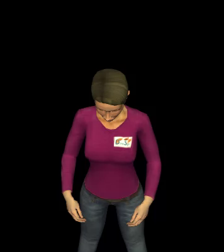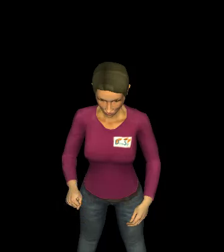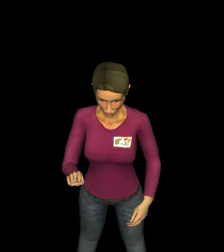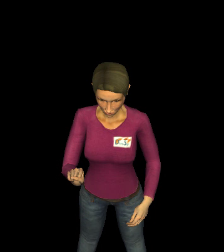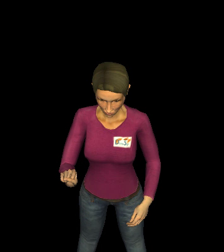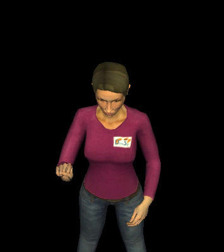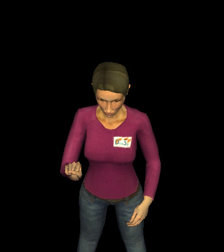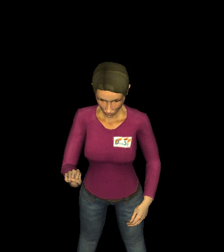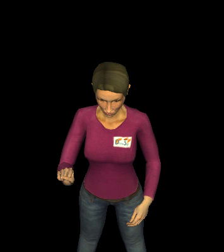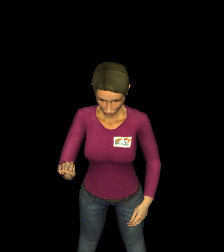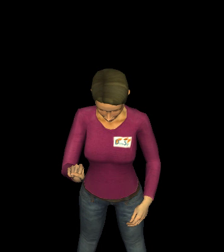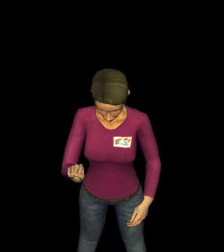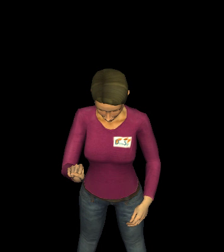السبت